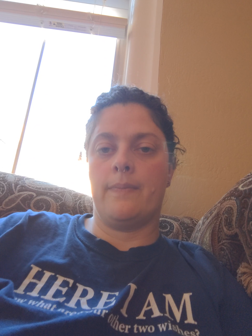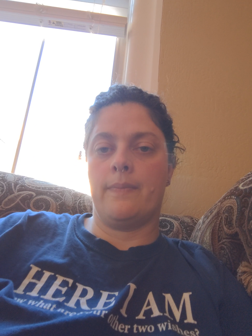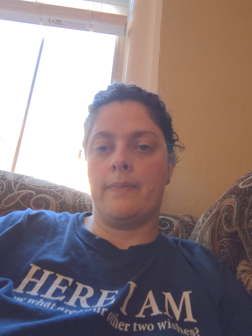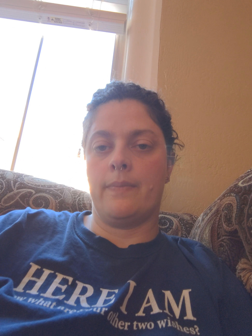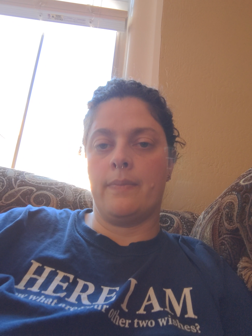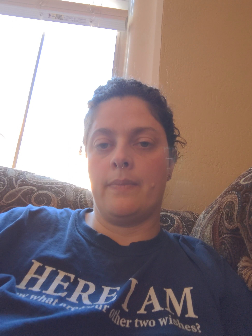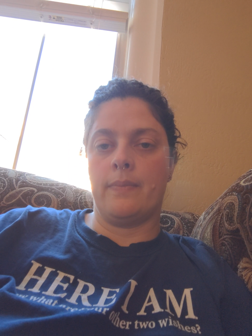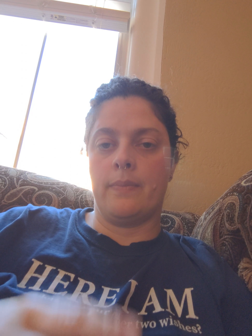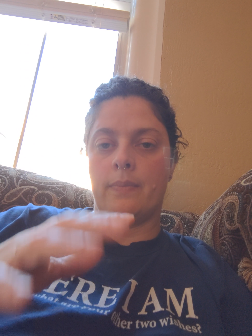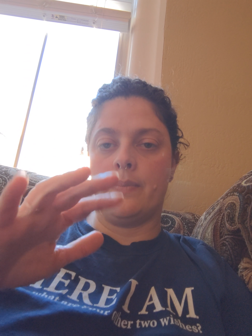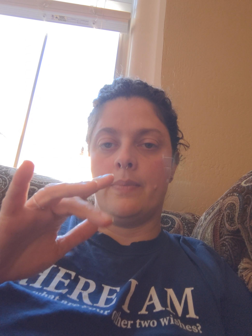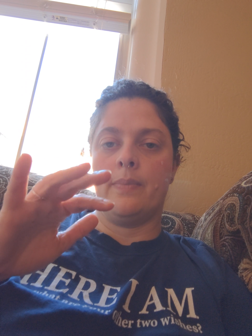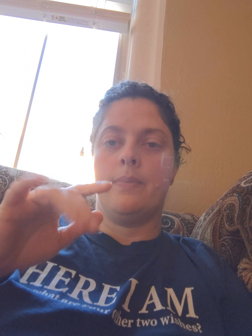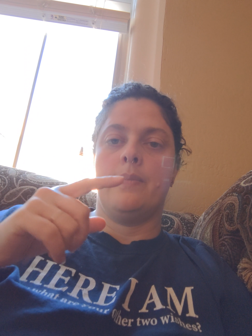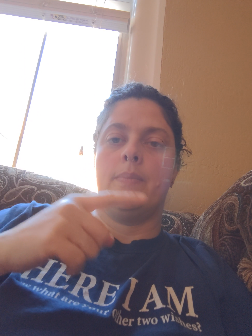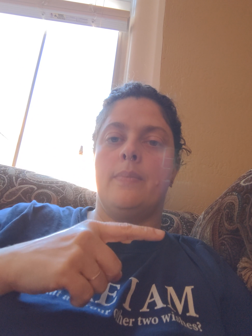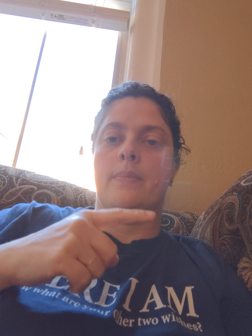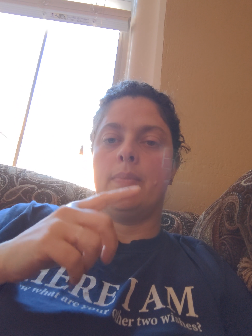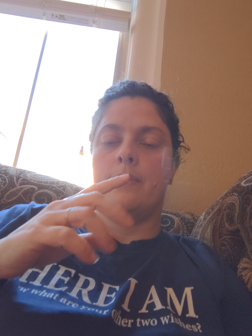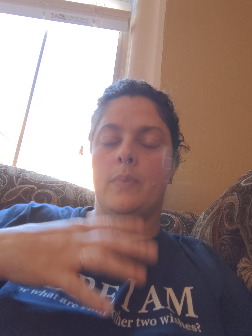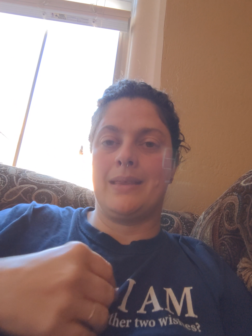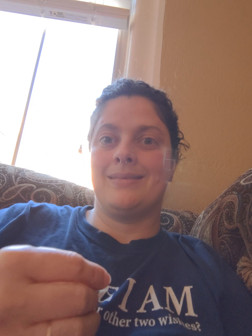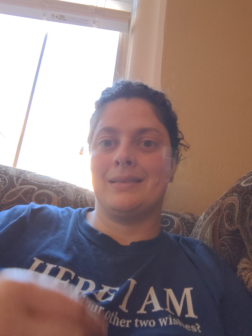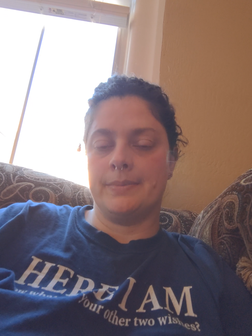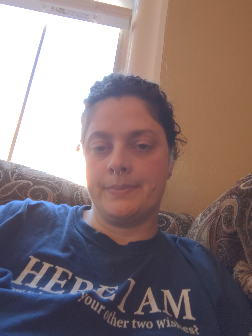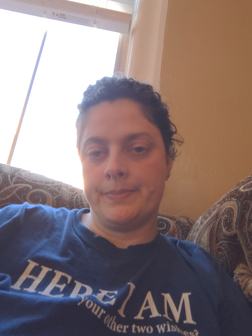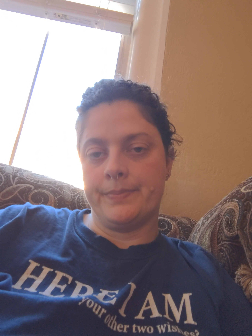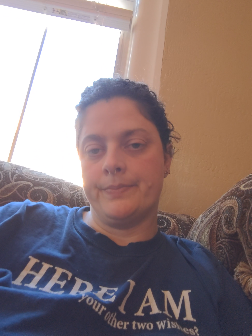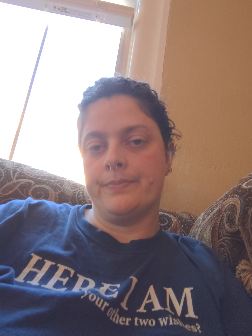white